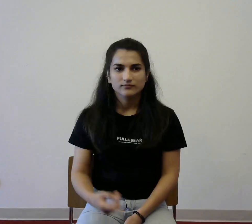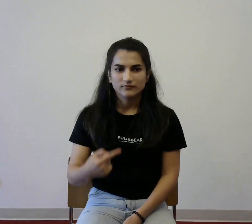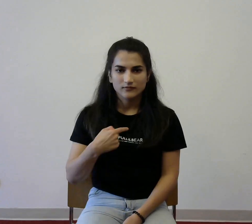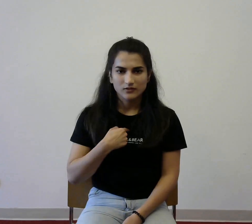mən